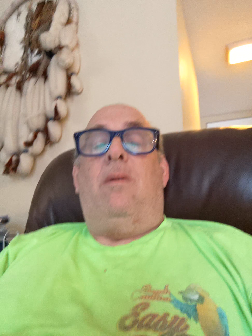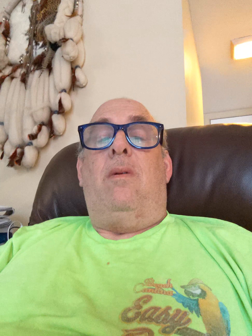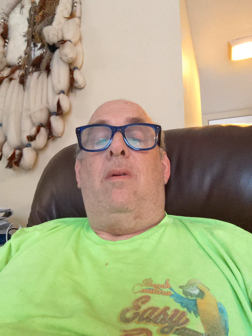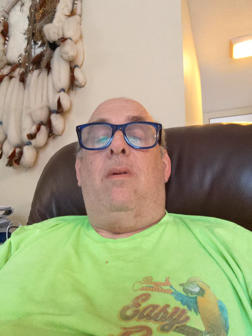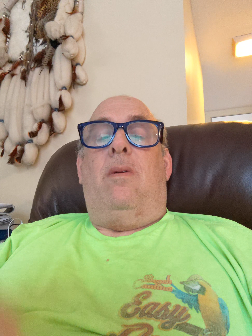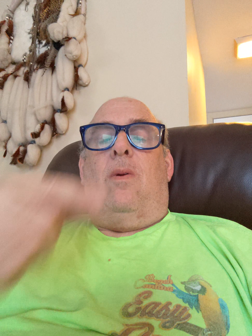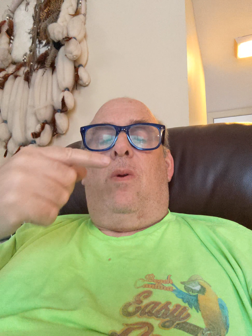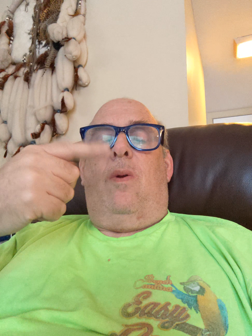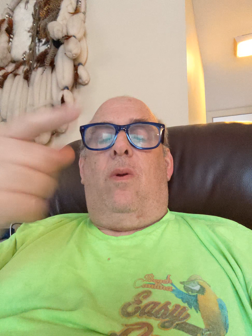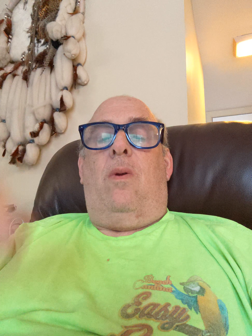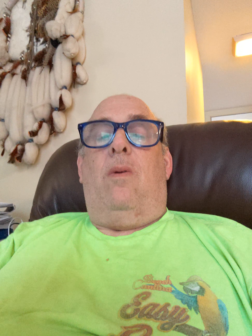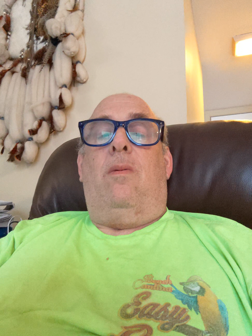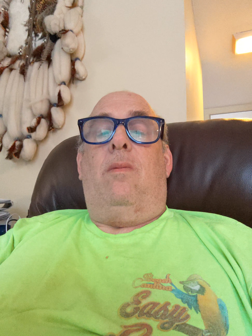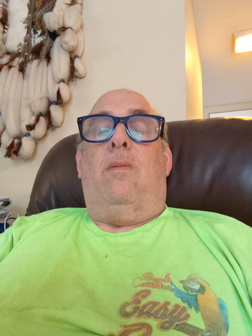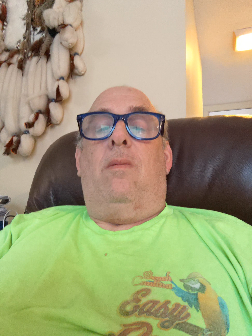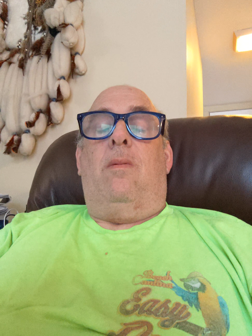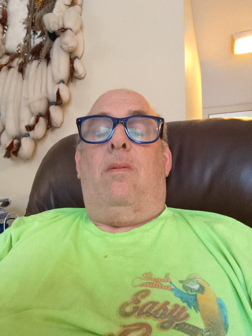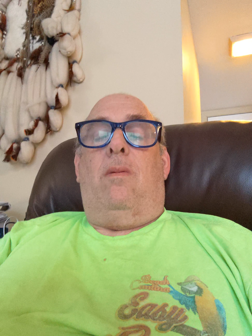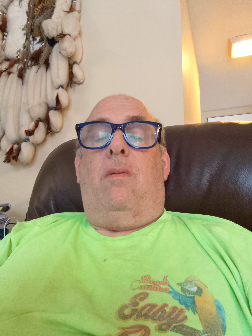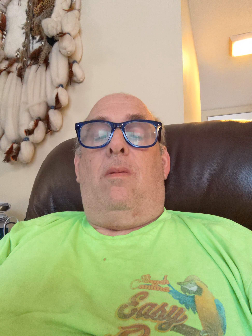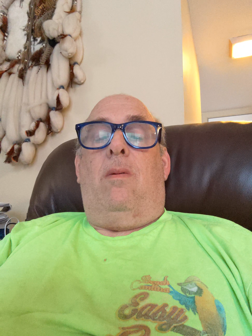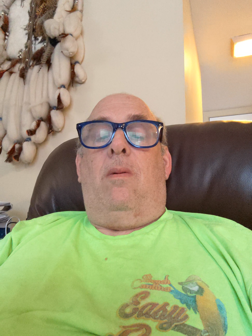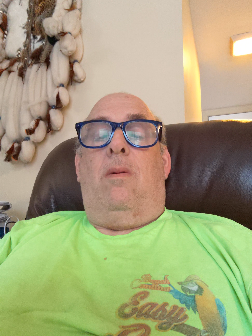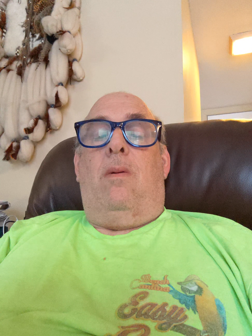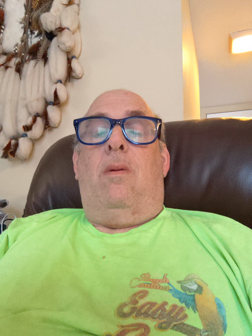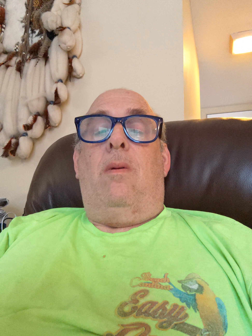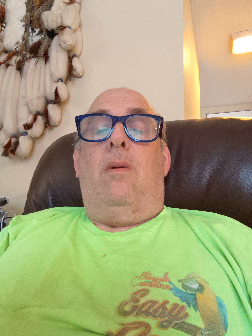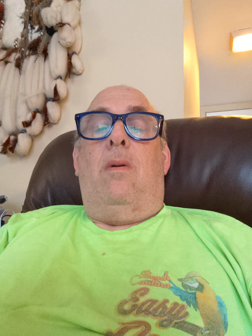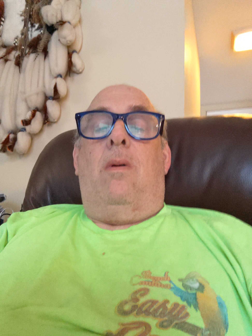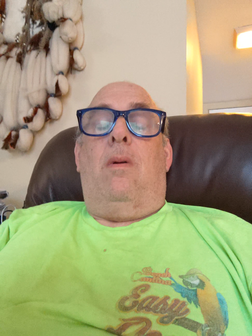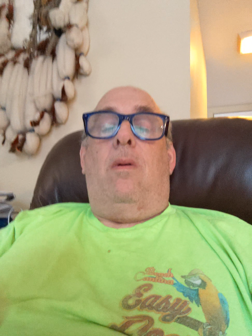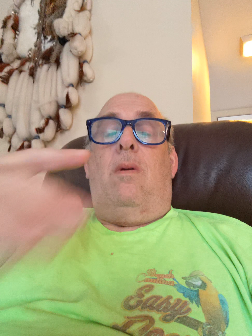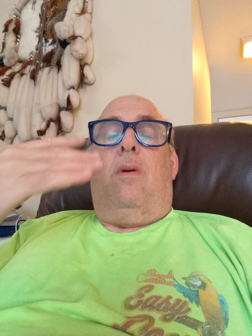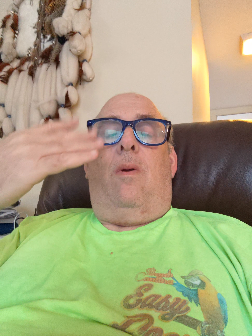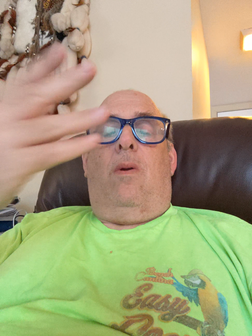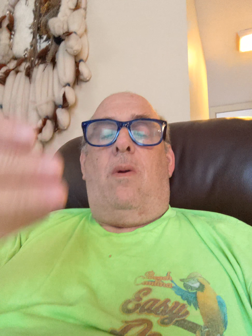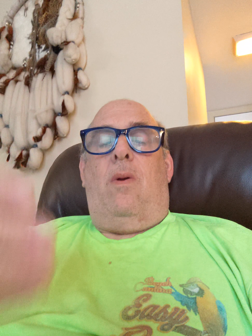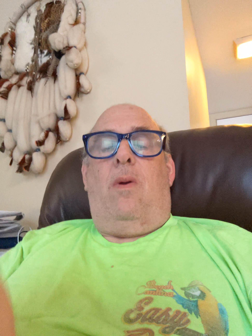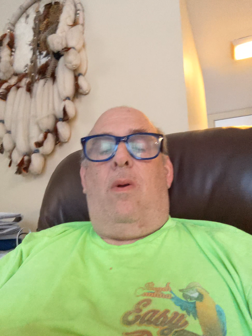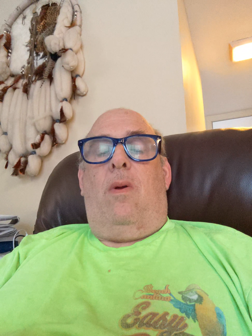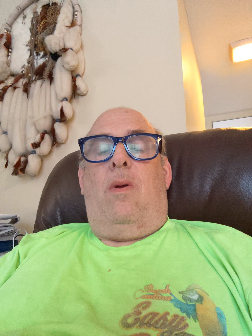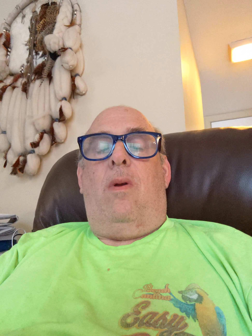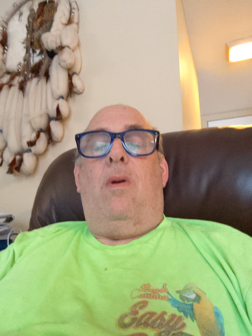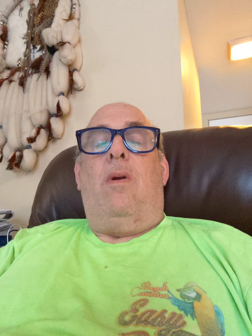go